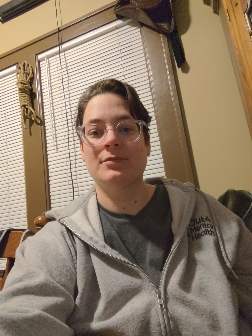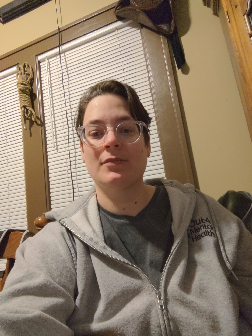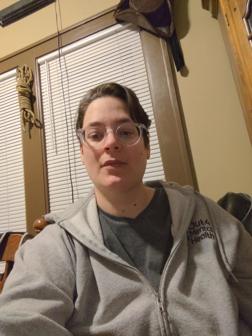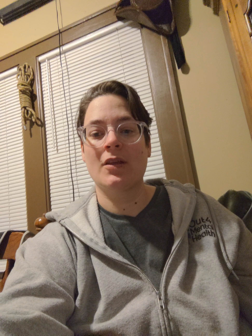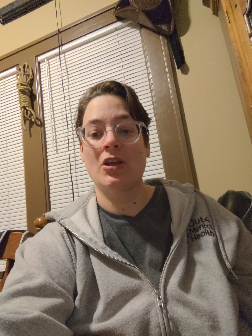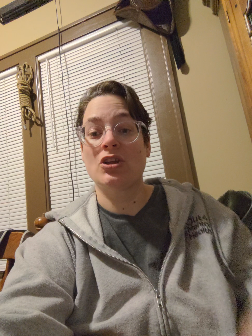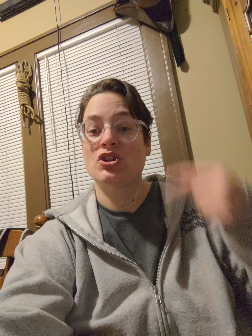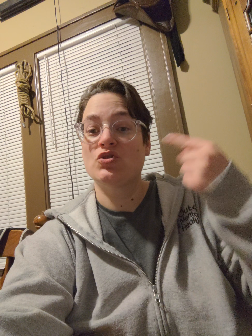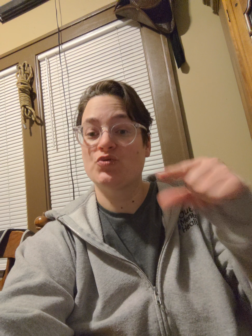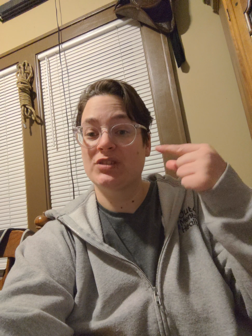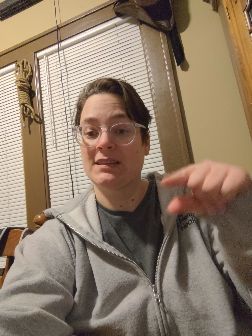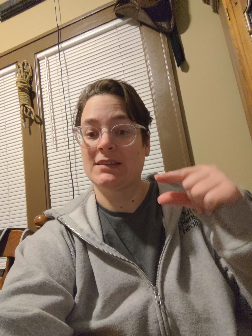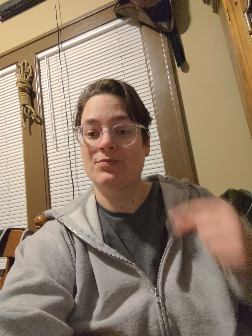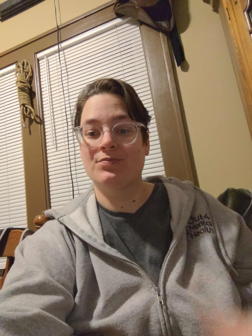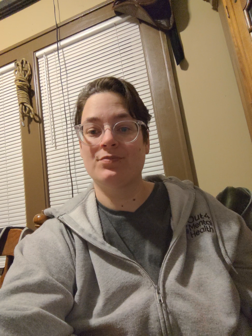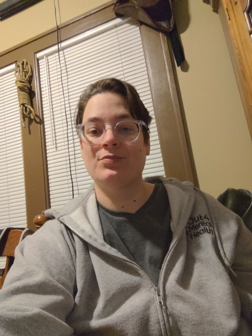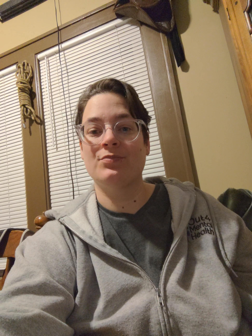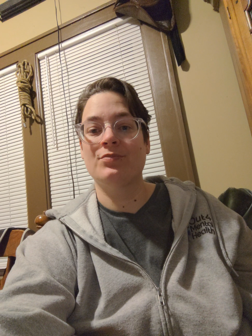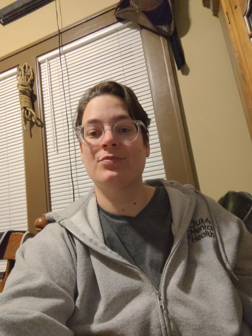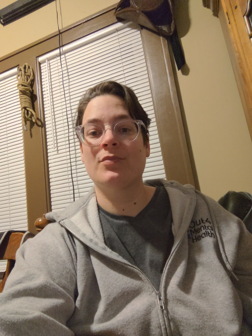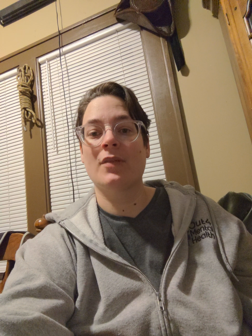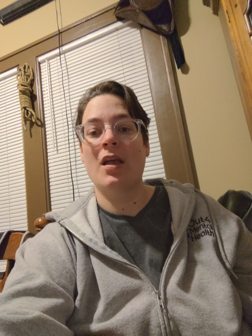green